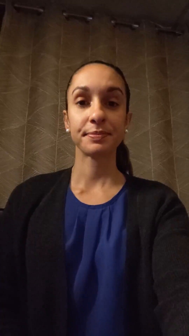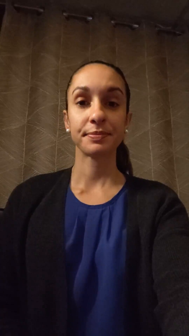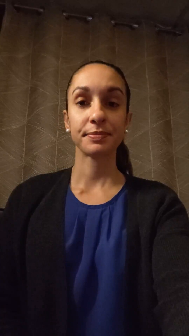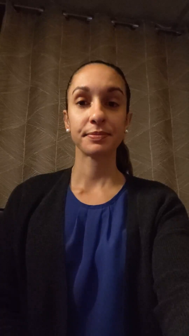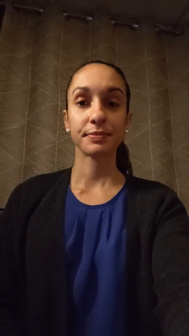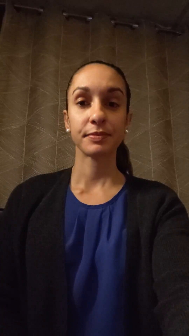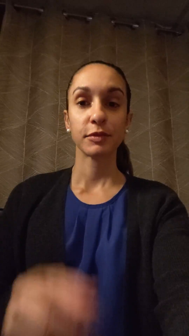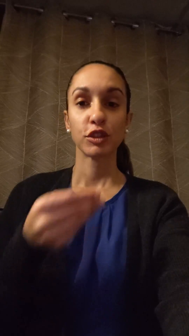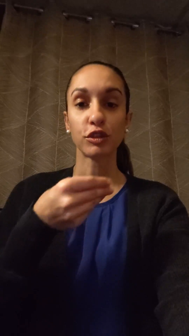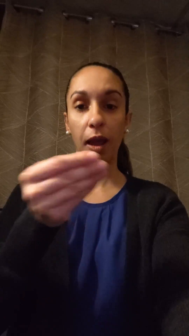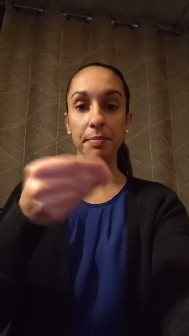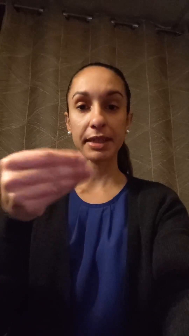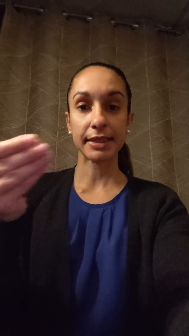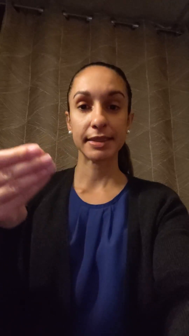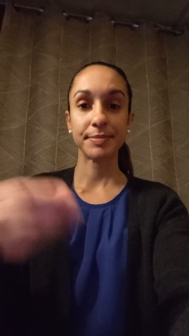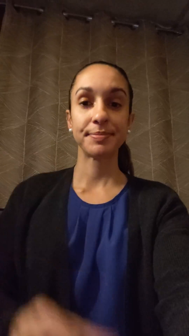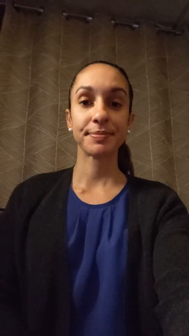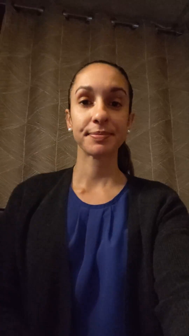shopping